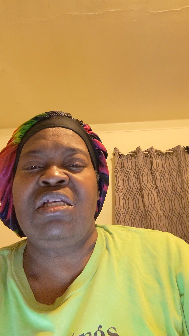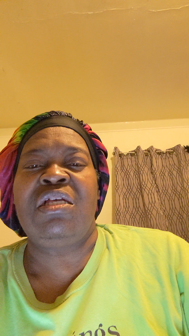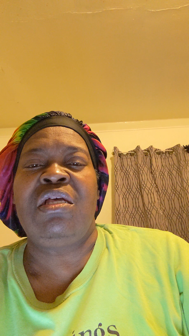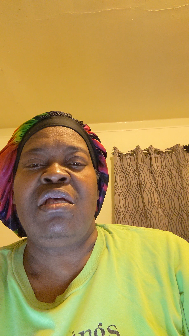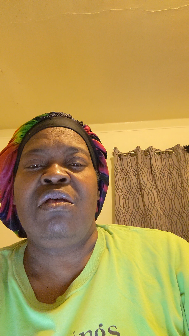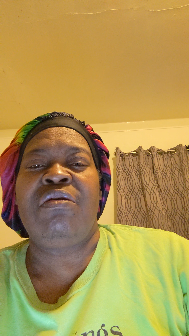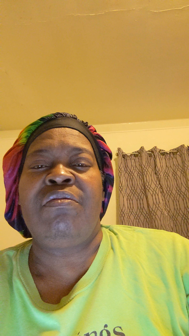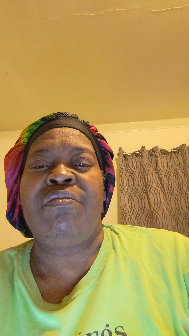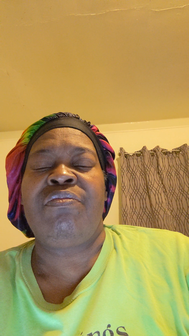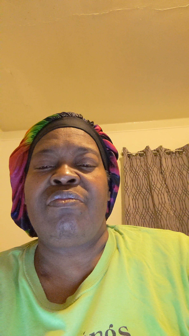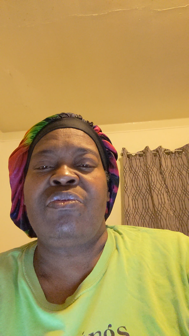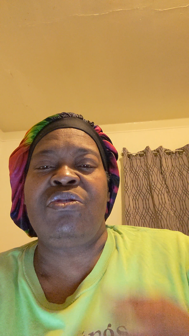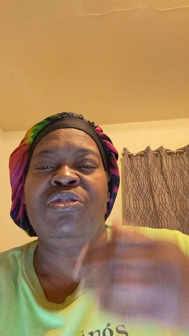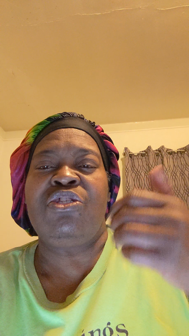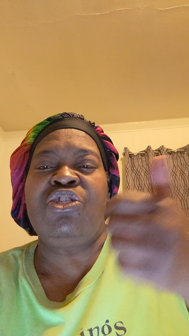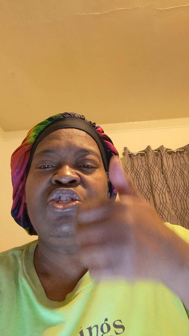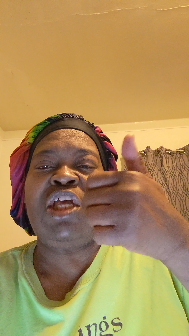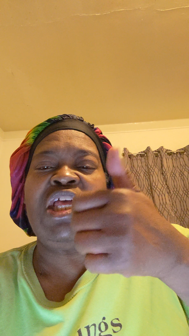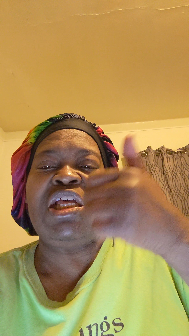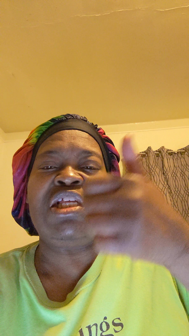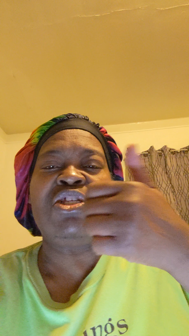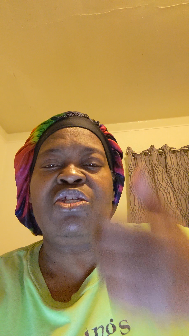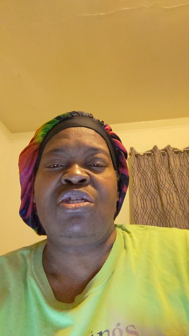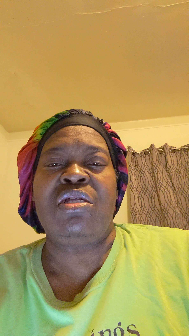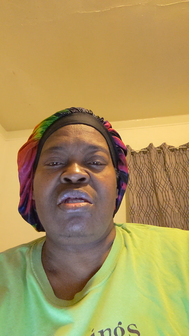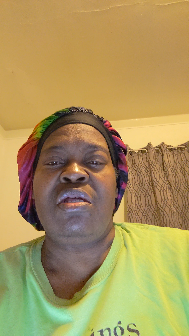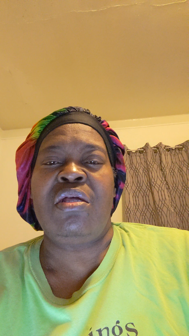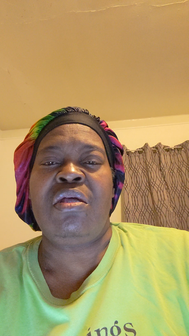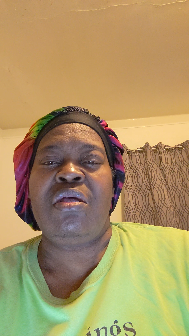chase